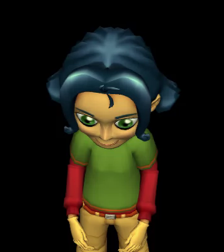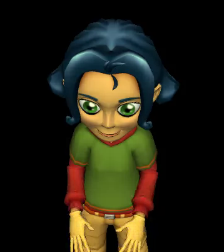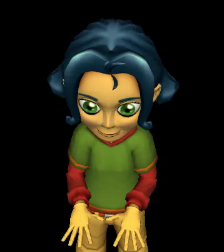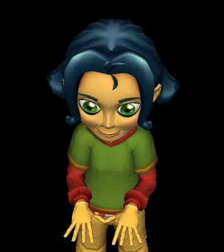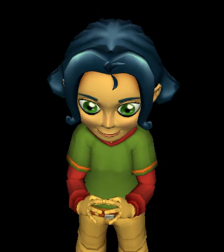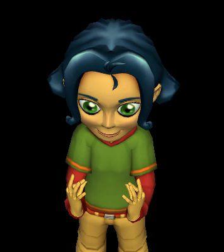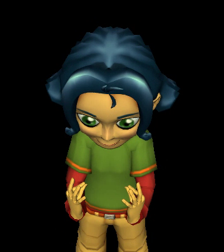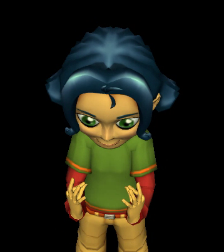يجد